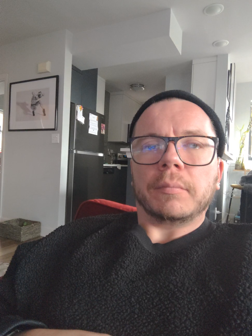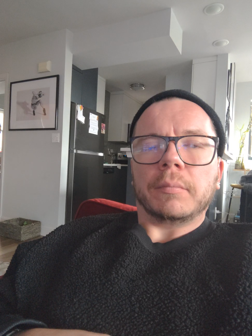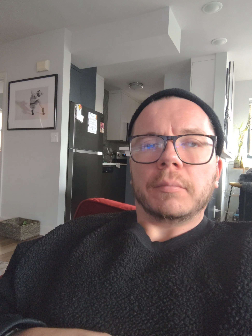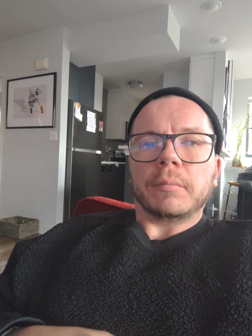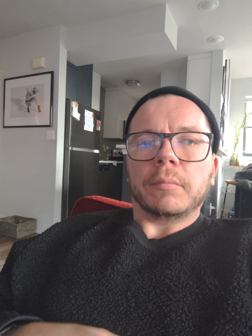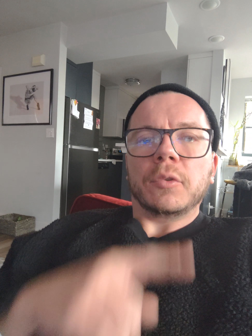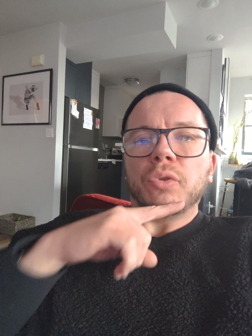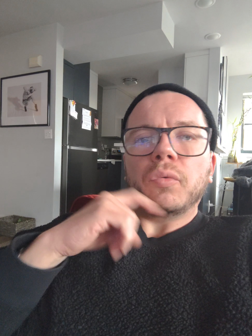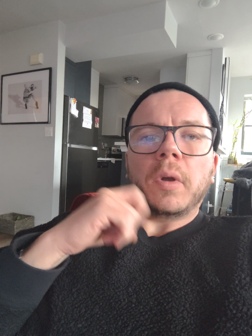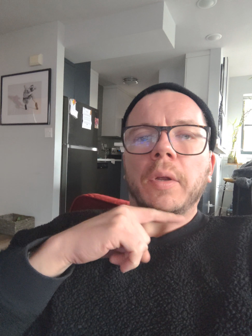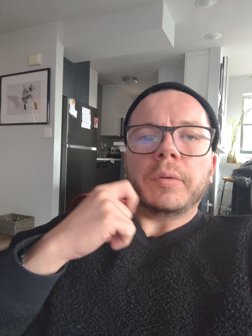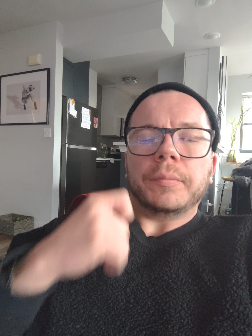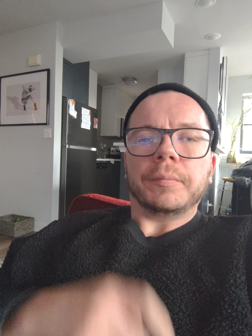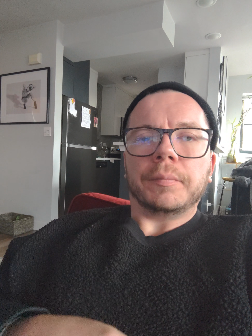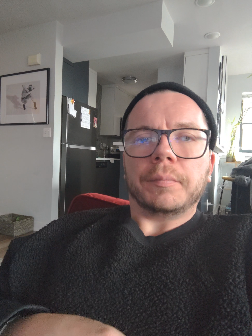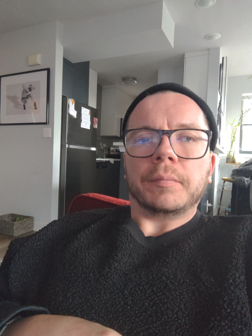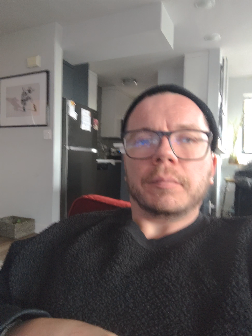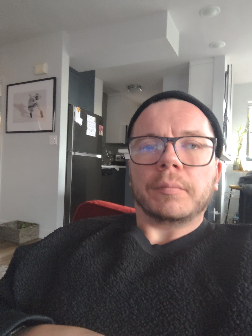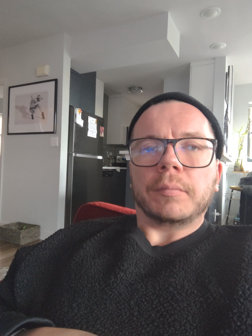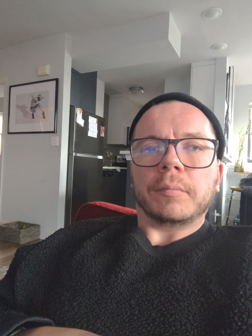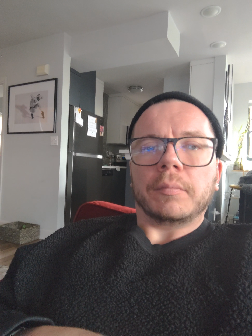dryer